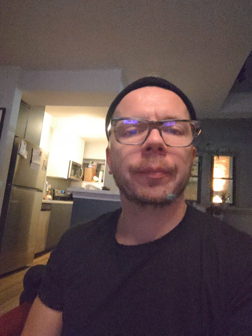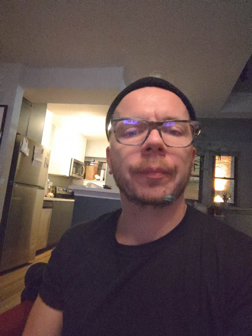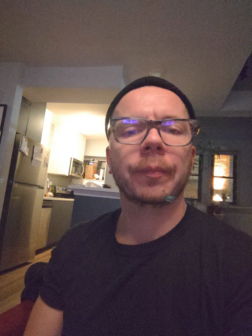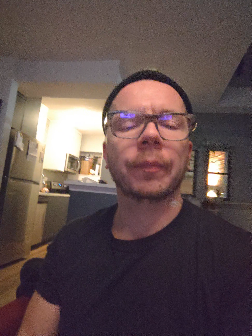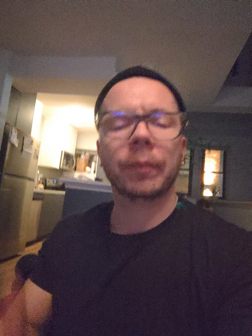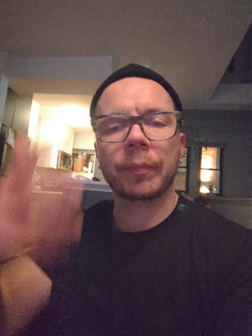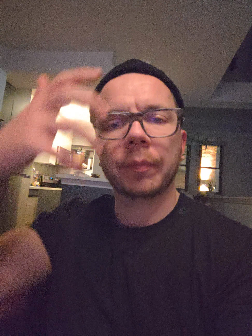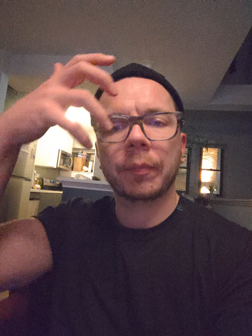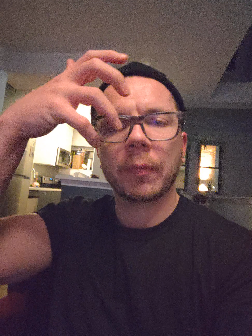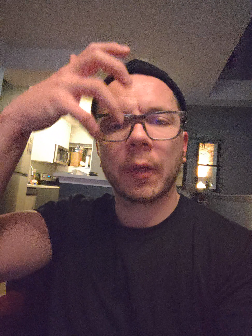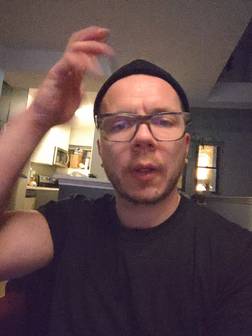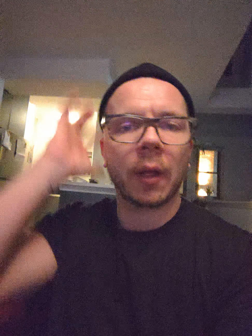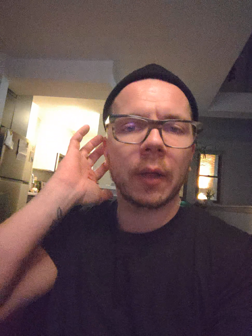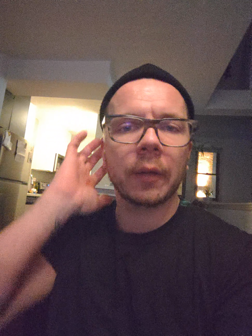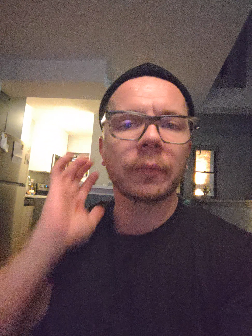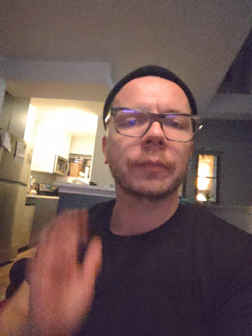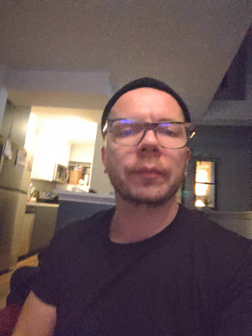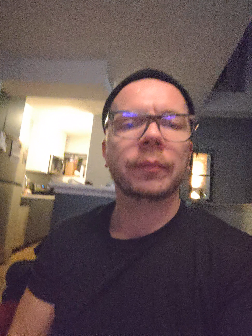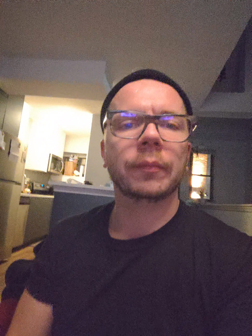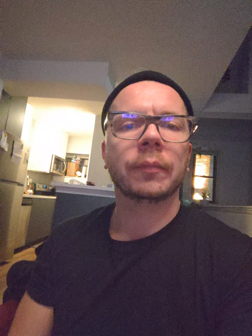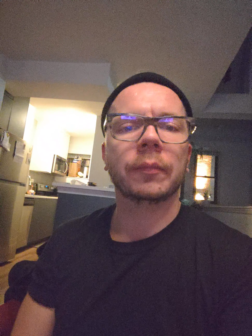lion